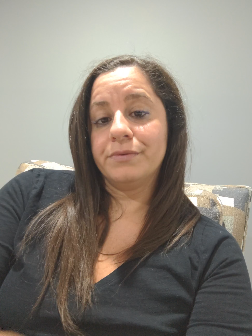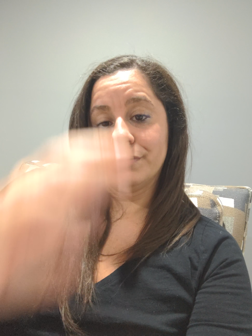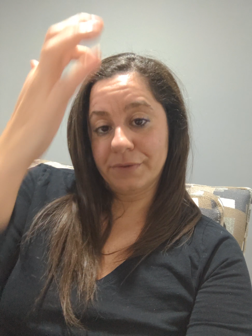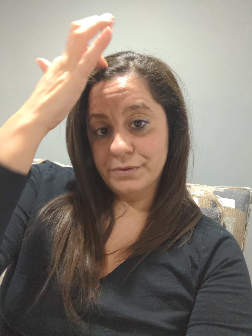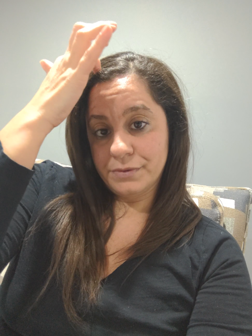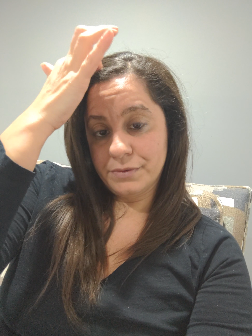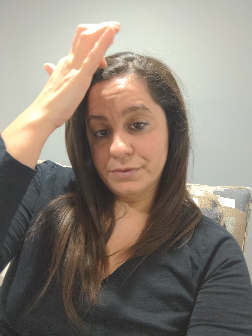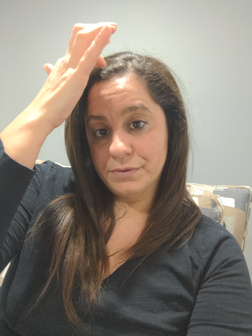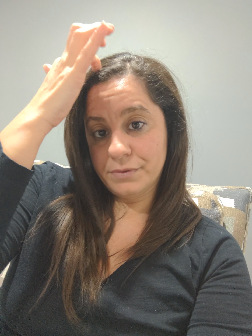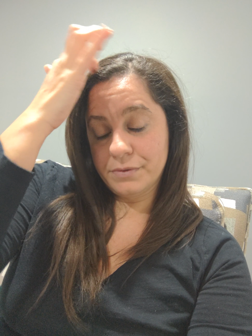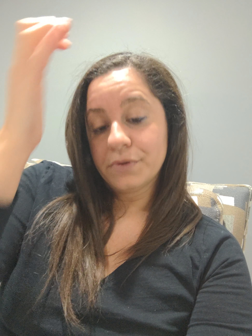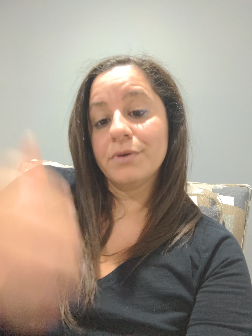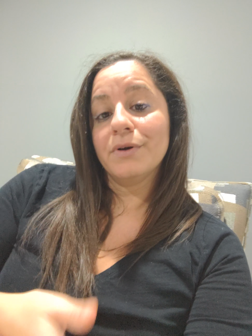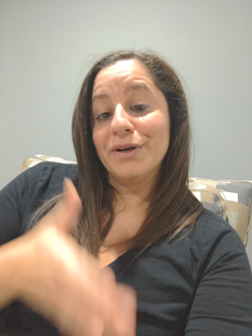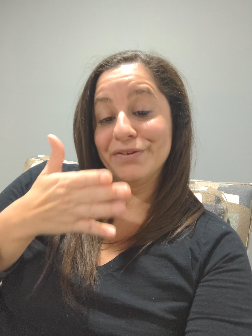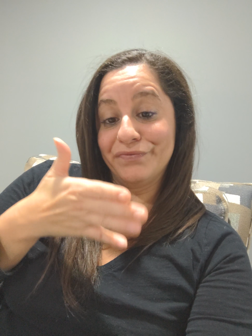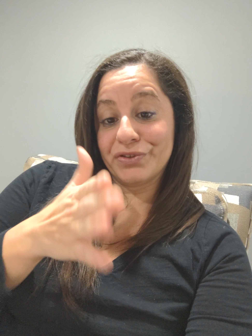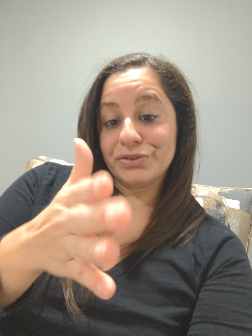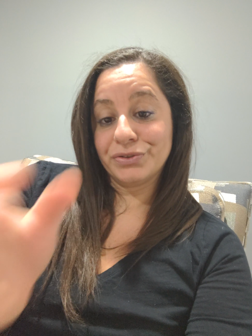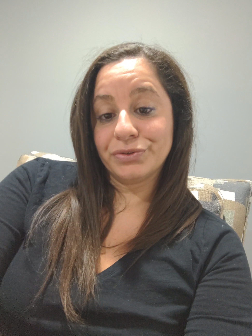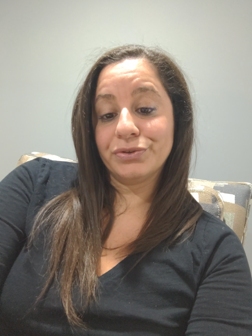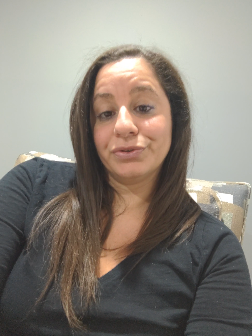fish